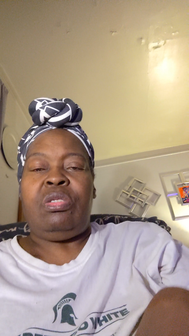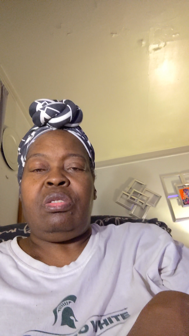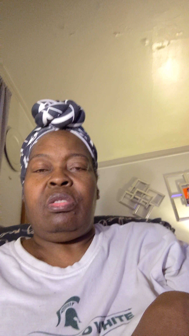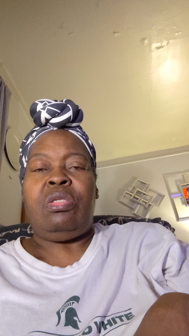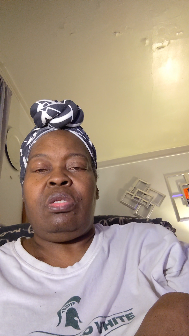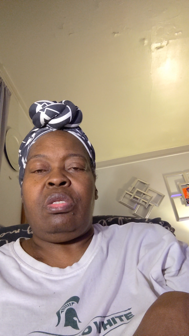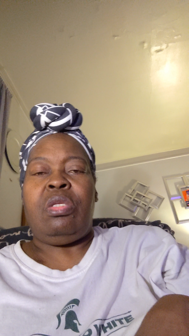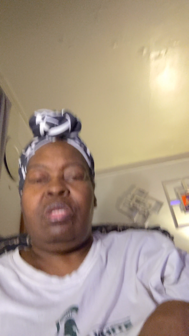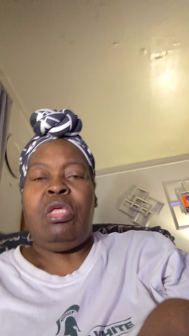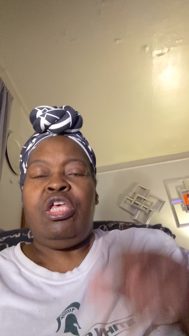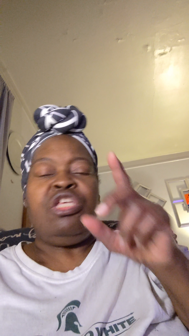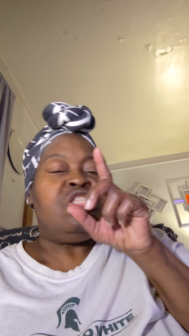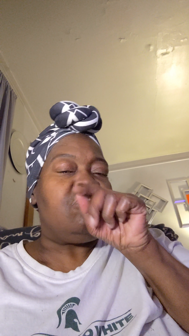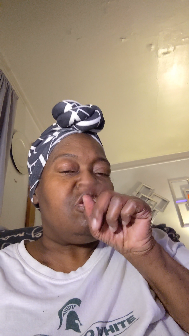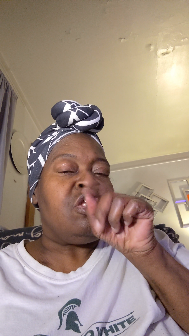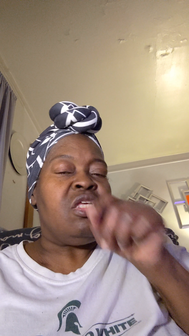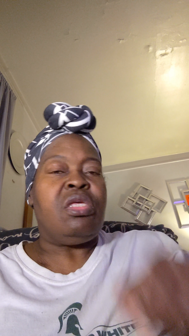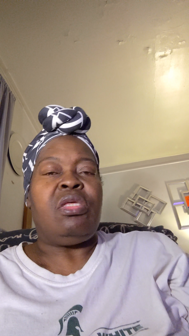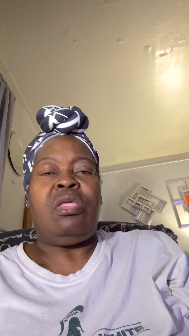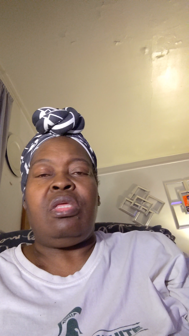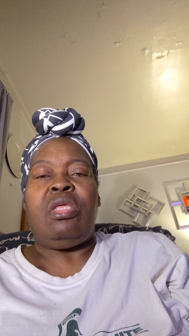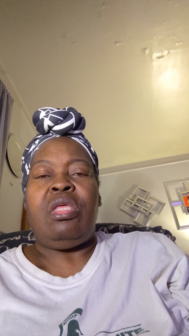chicken